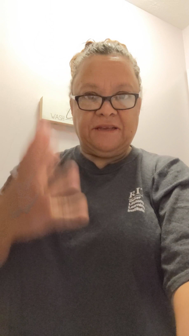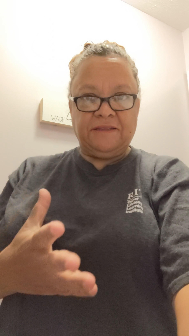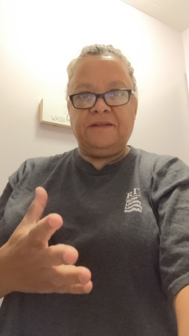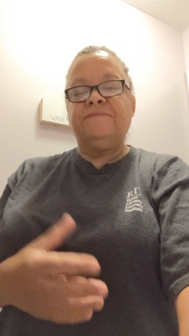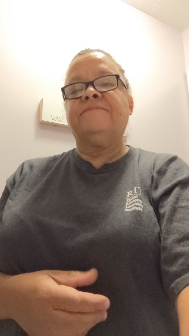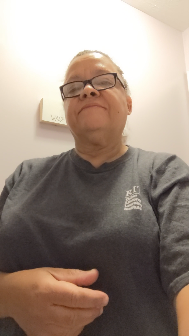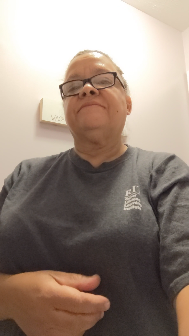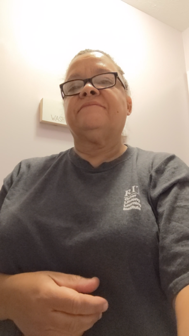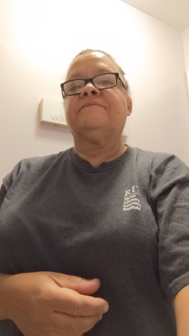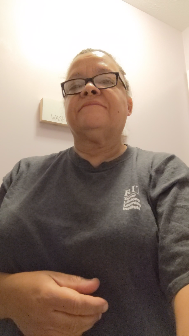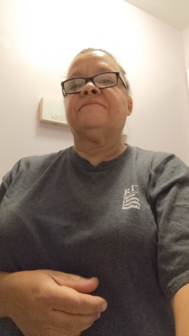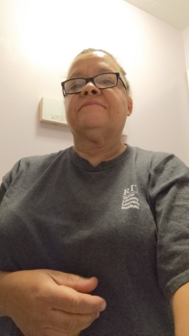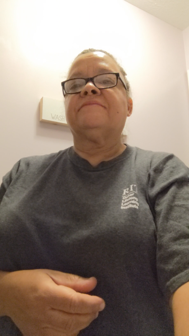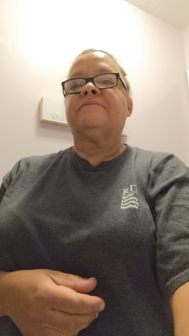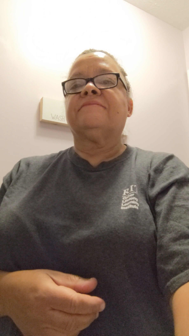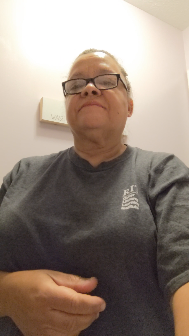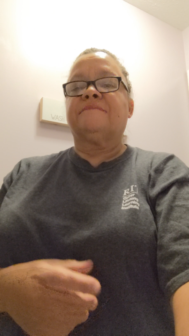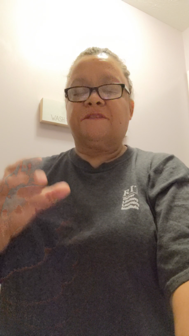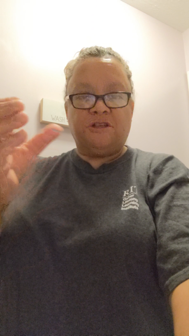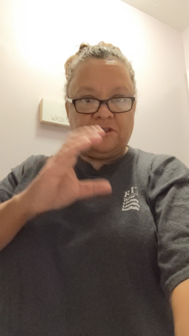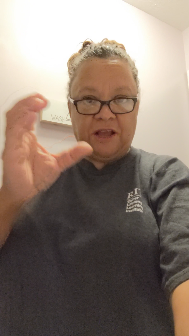shake